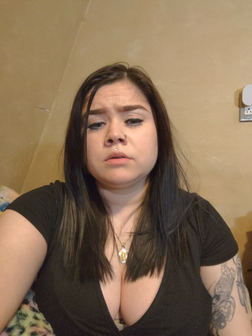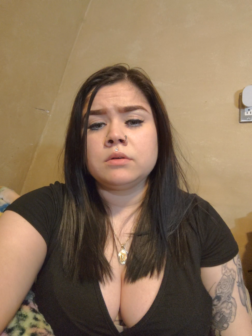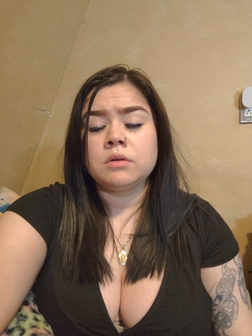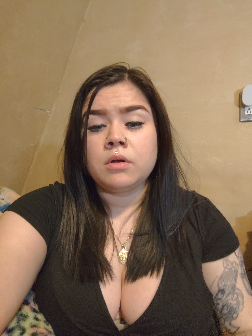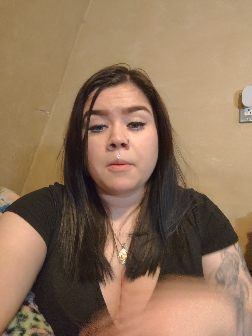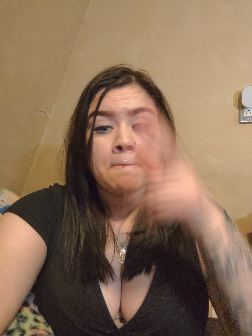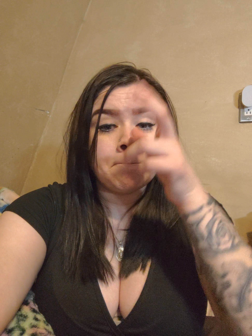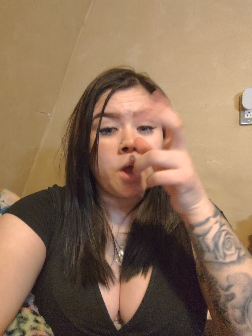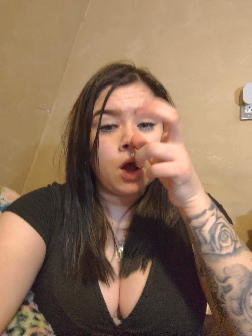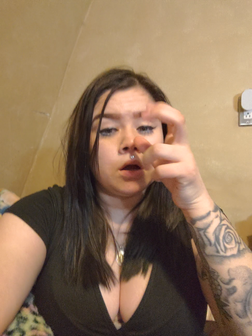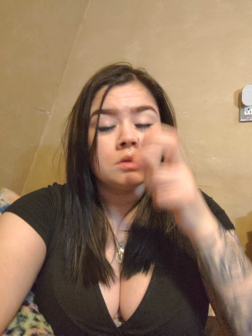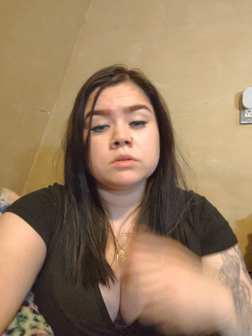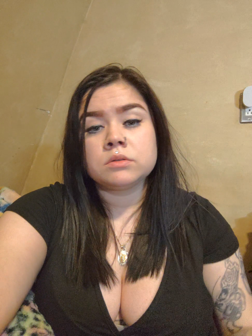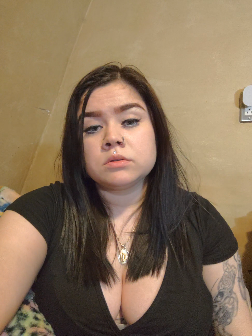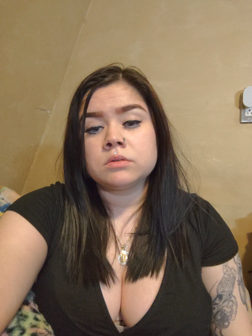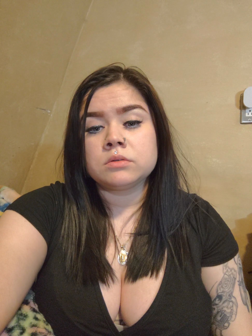bug